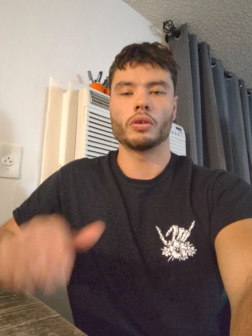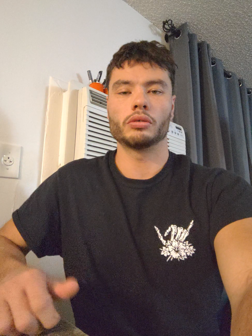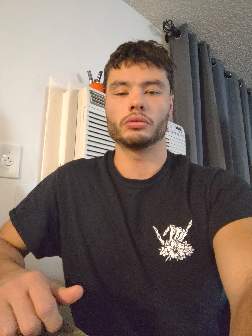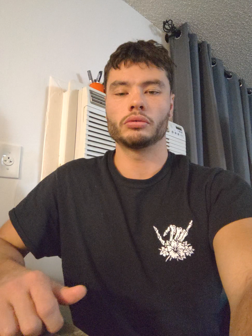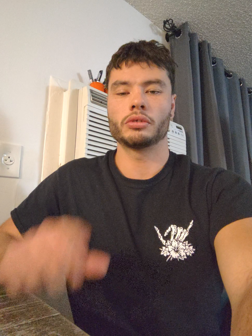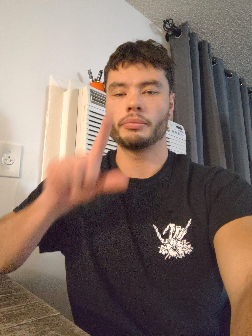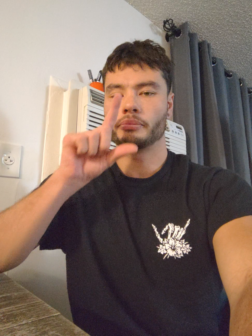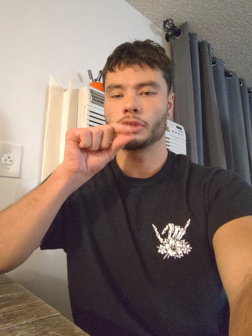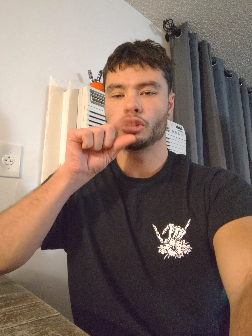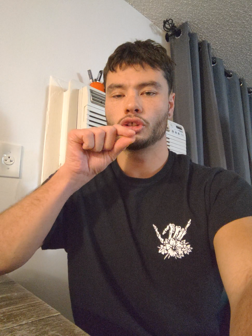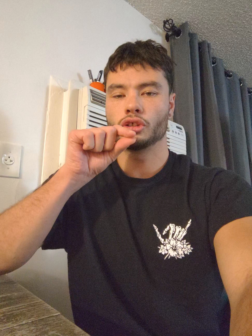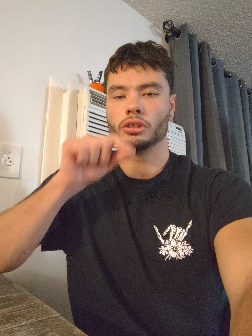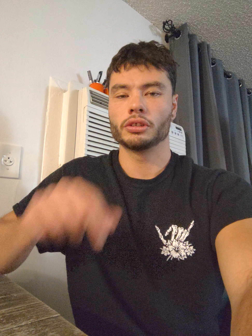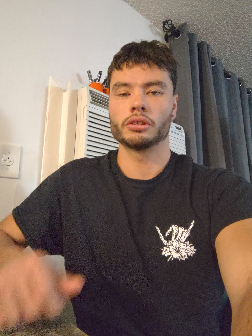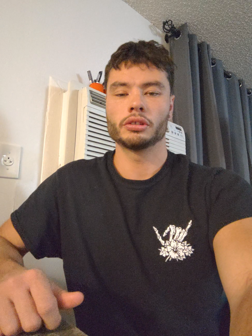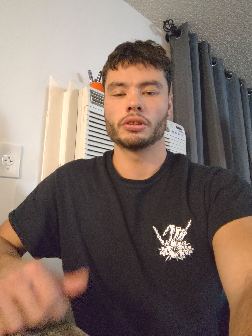bird